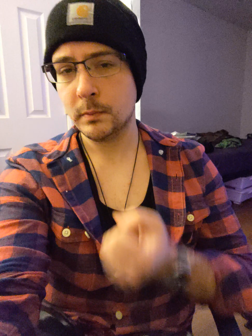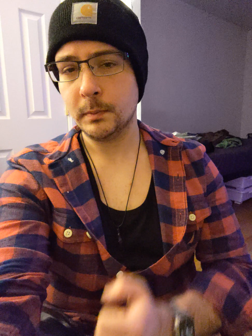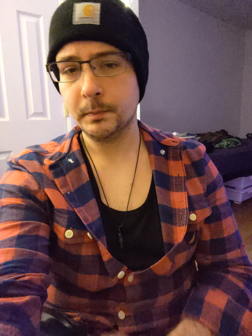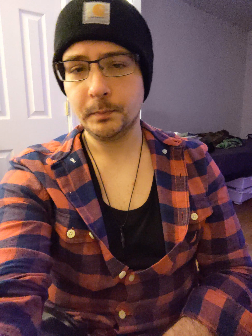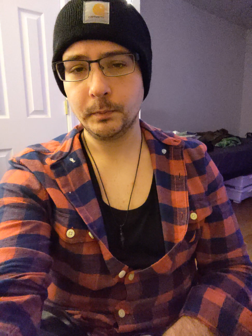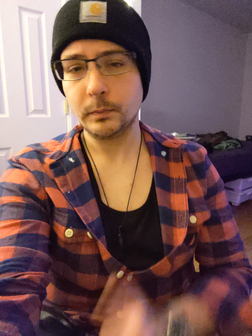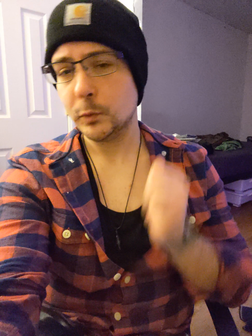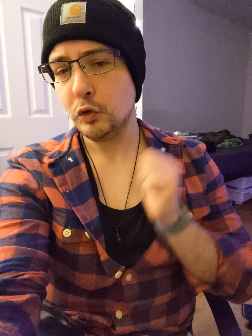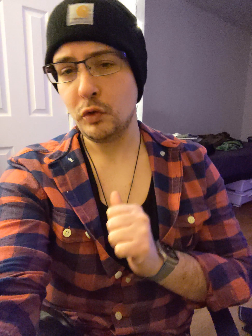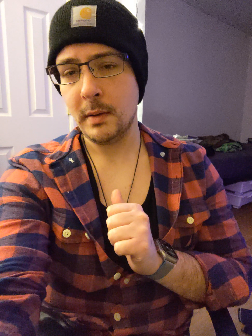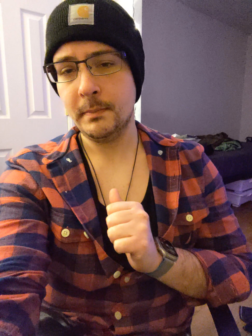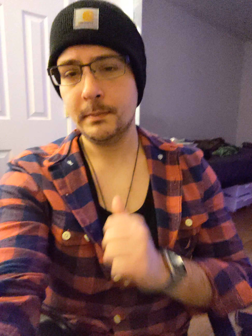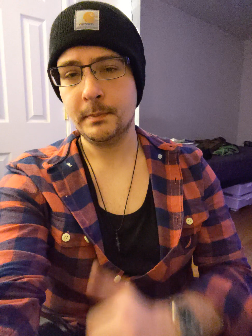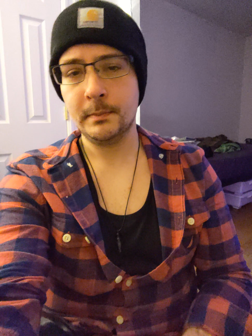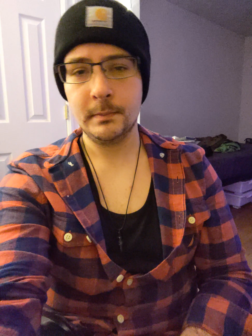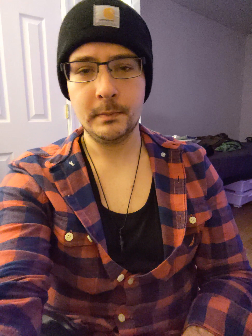jacket